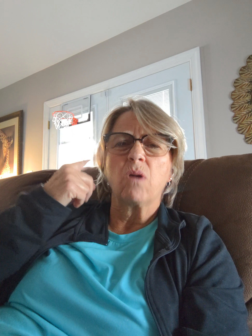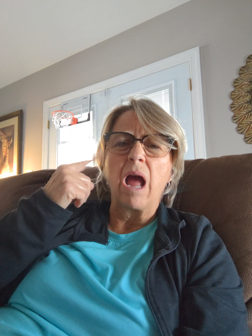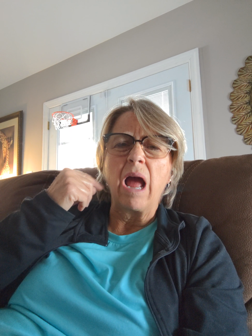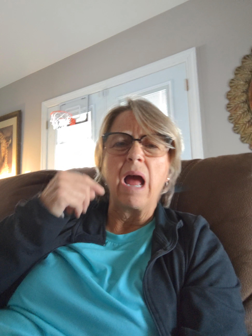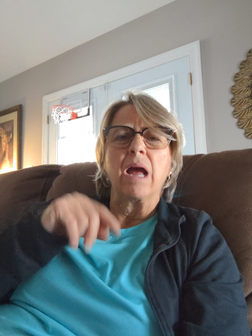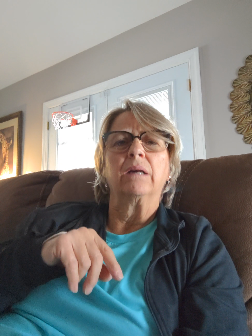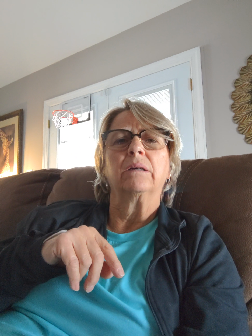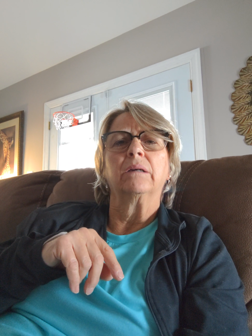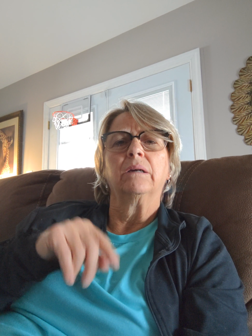cry